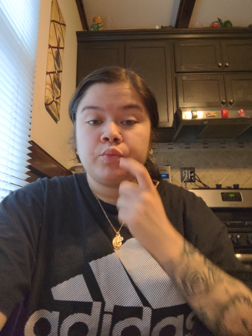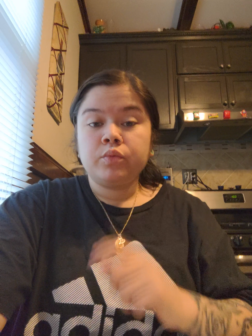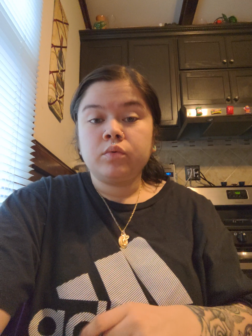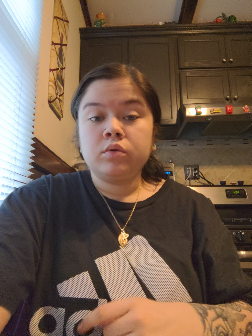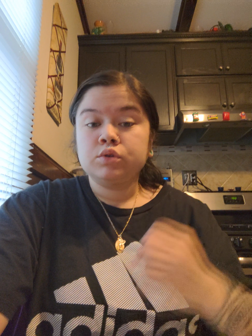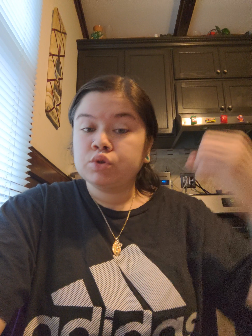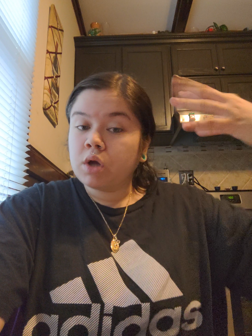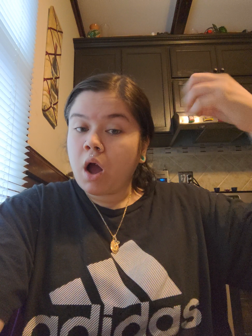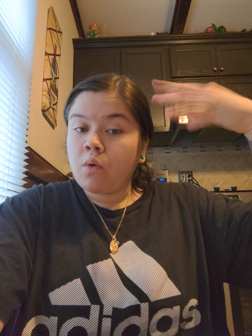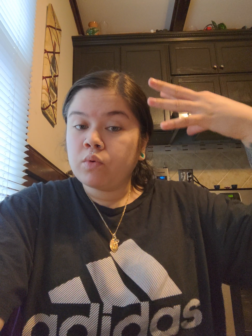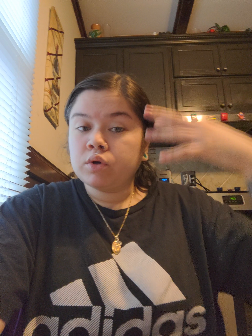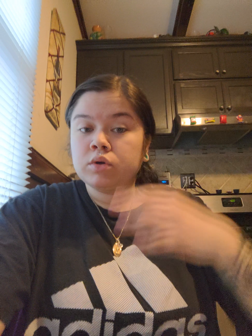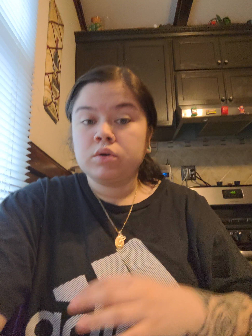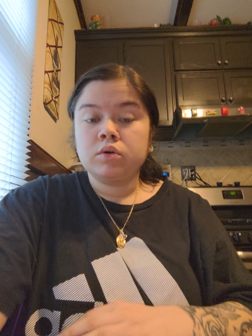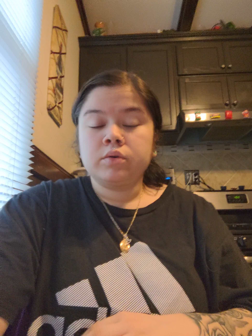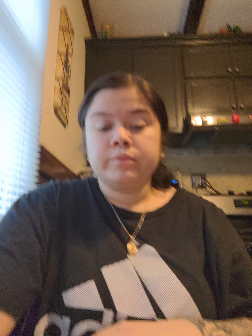shower